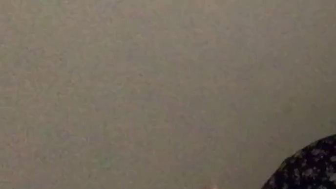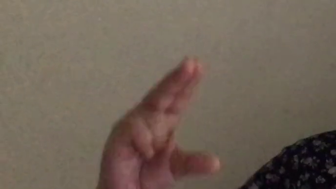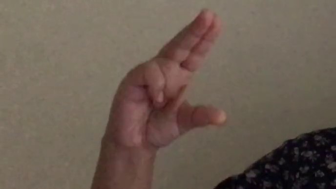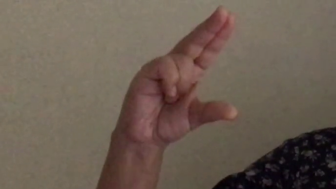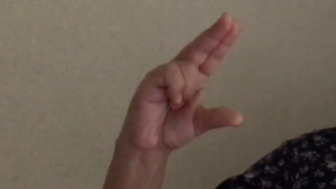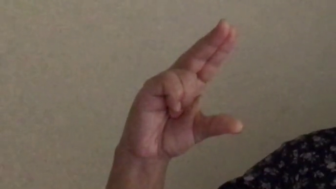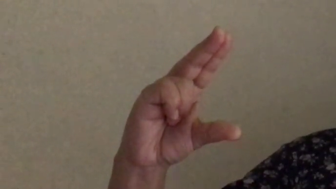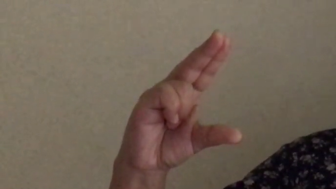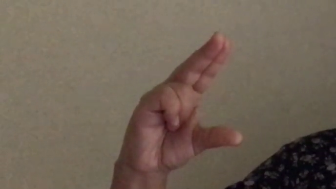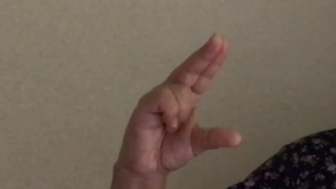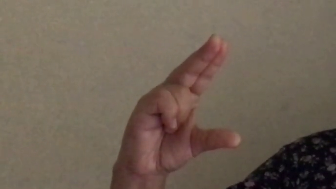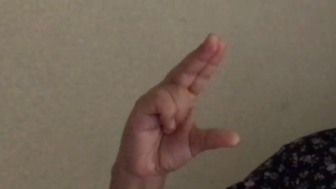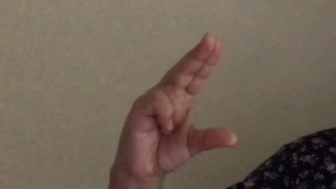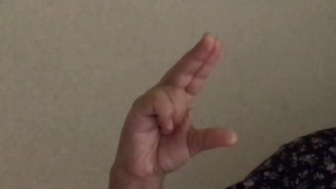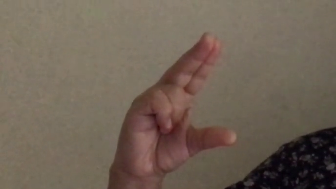द